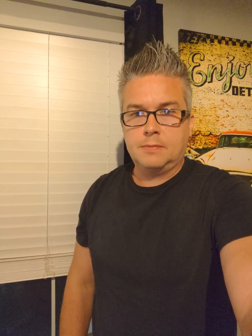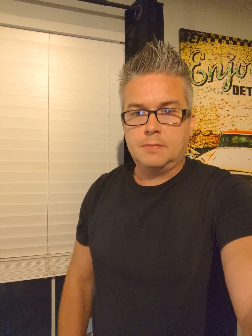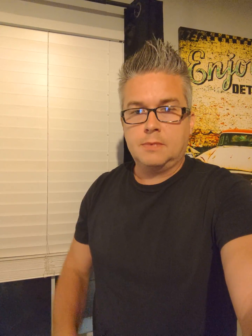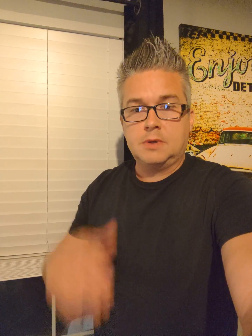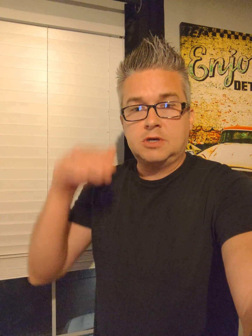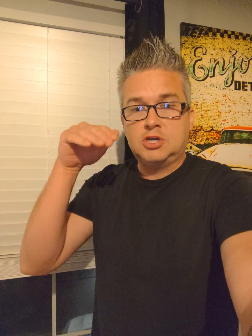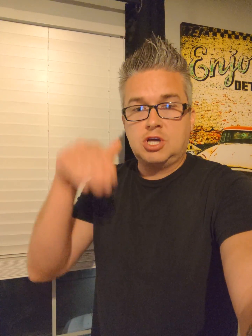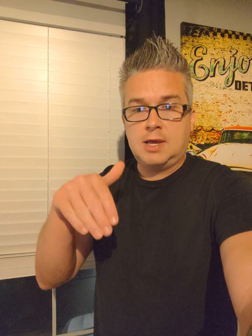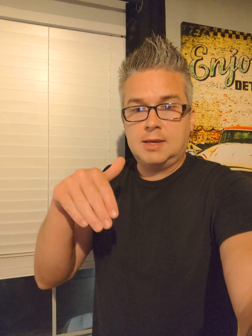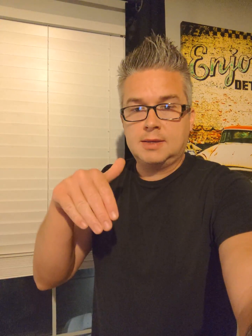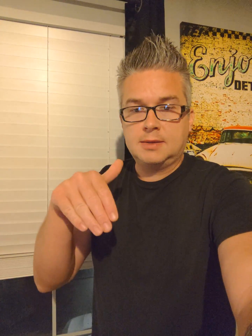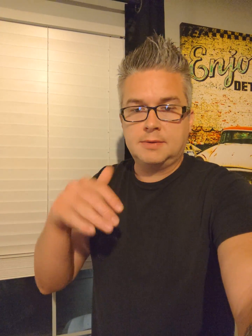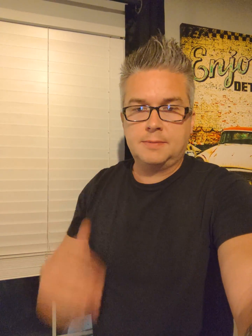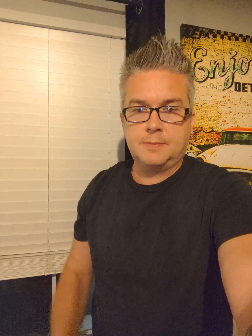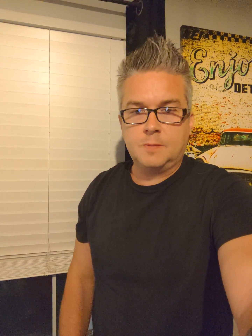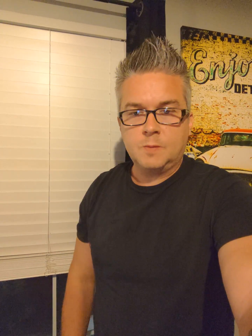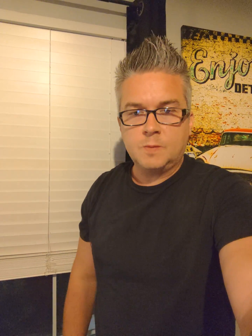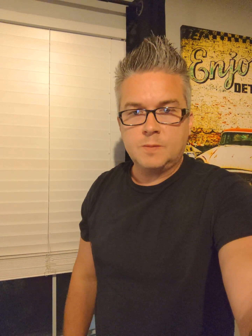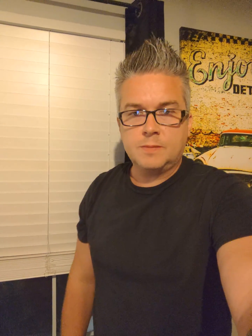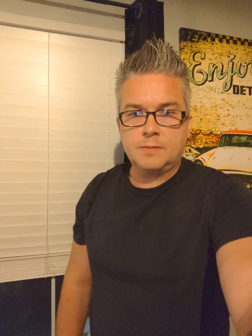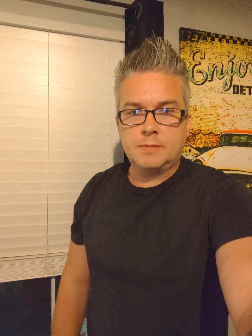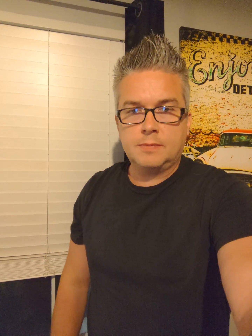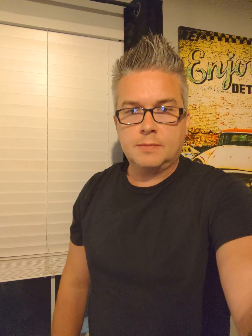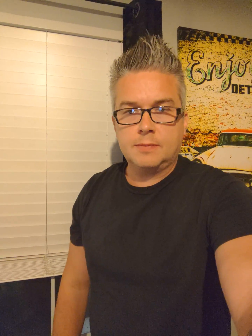night night